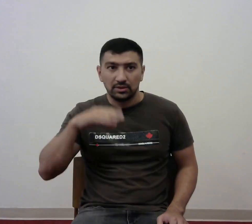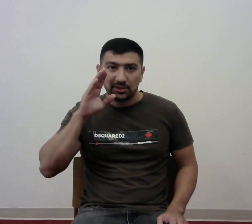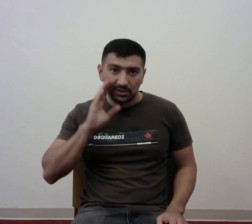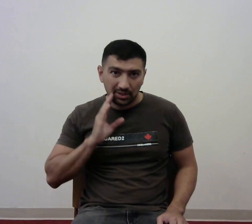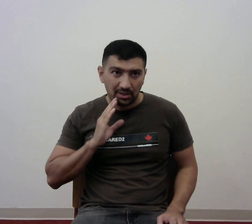səhər